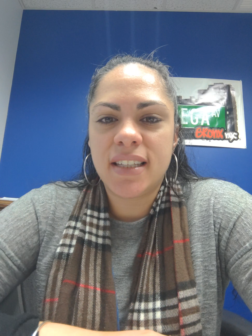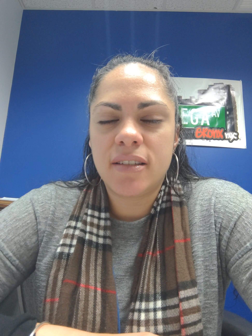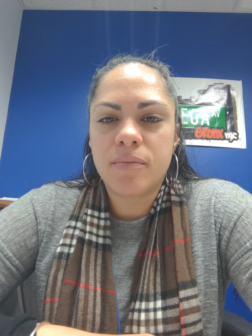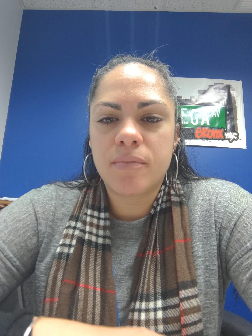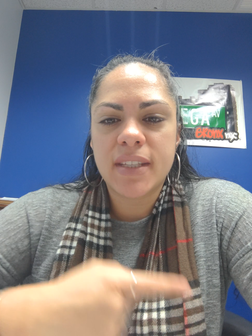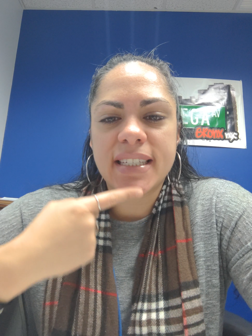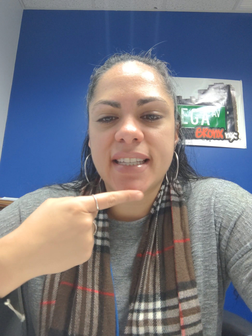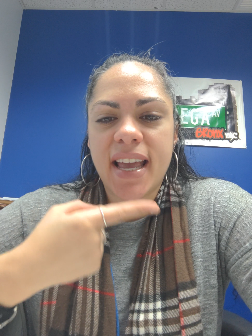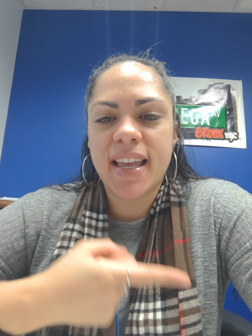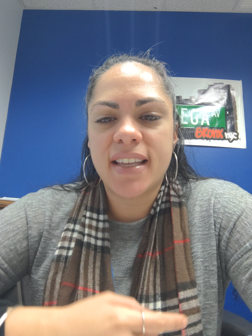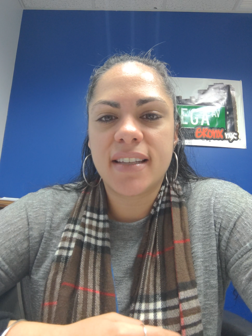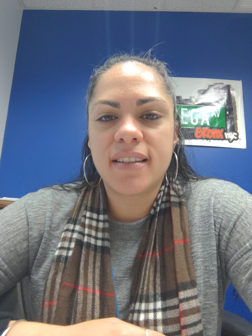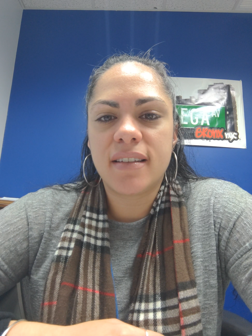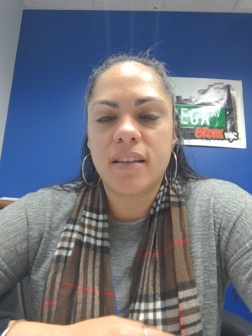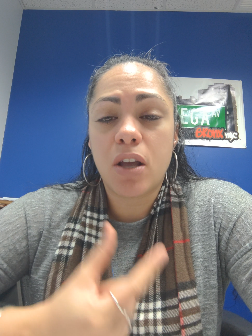say